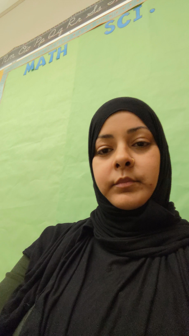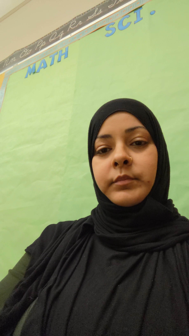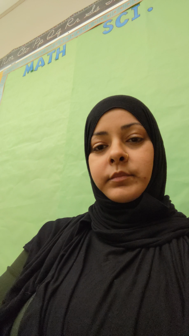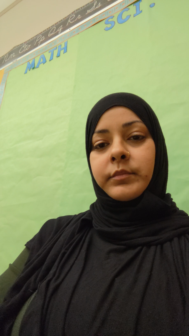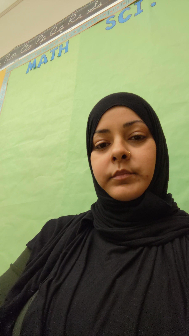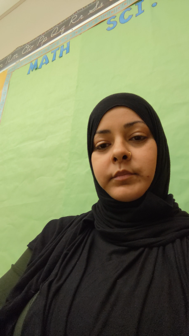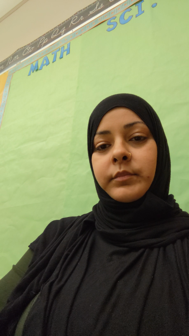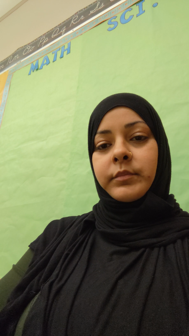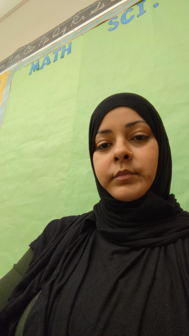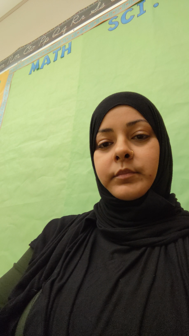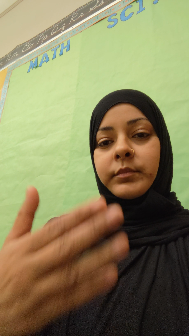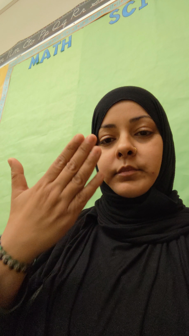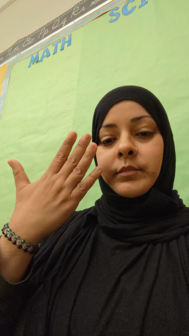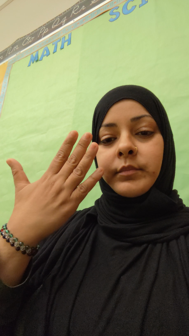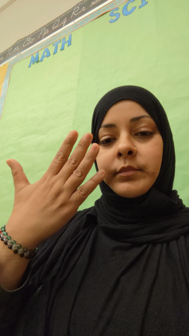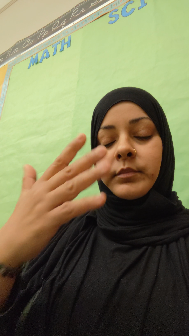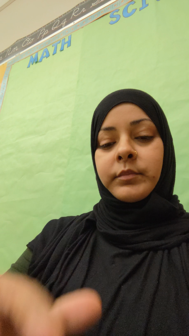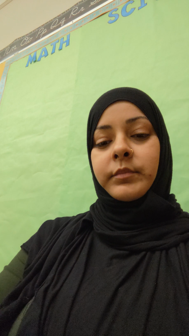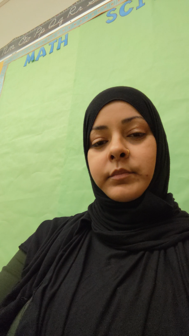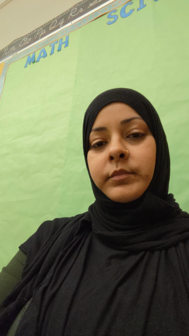hand